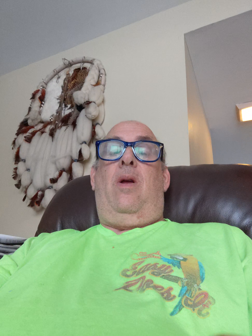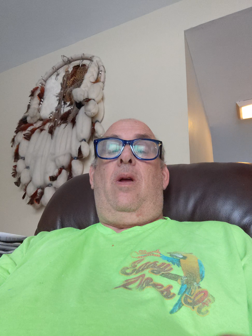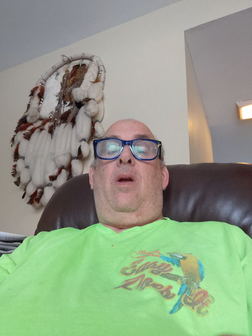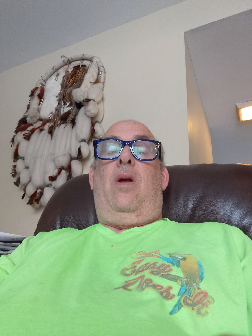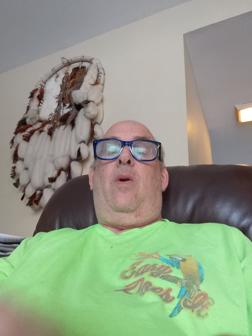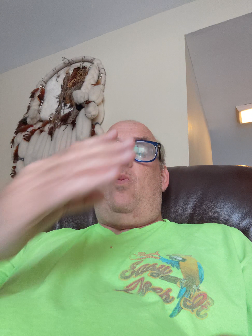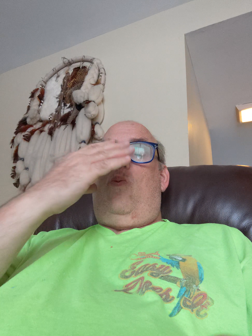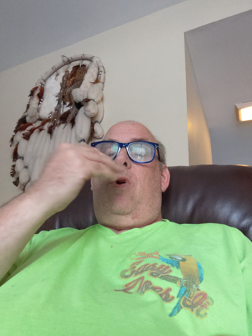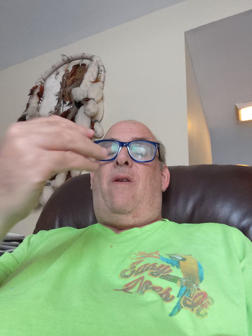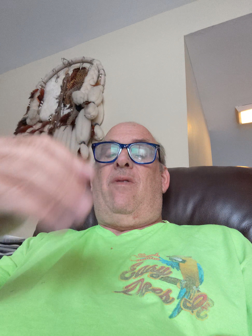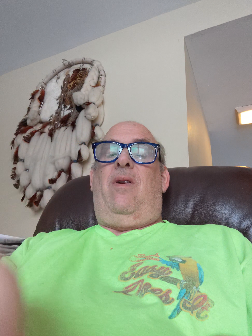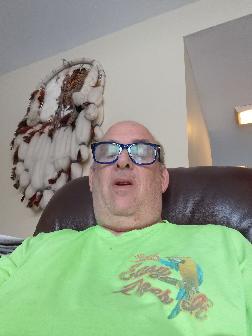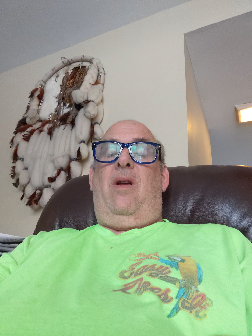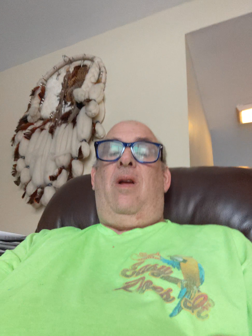wolf